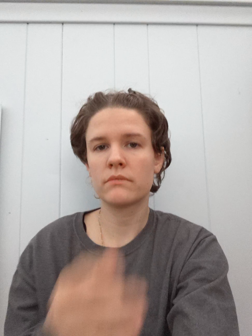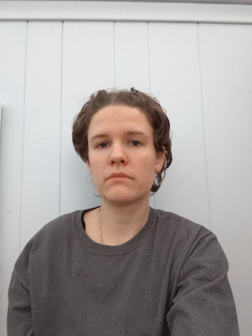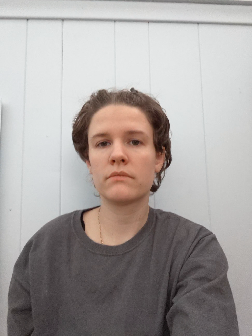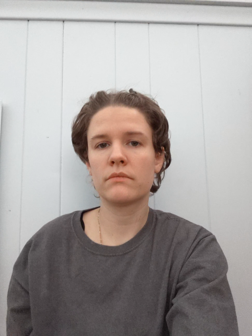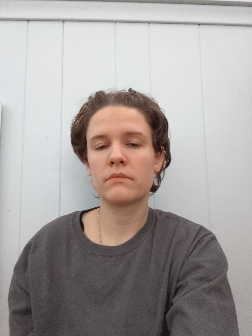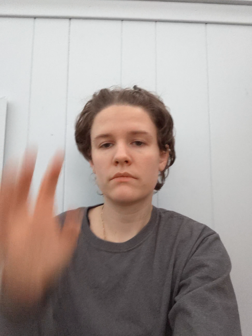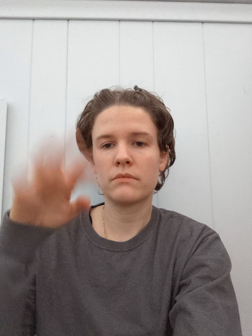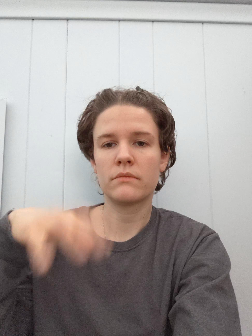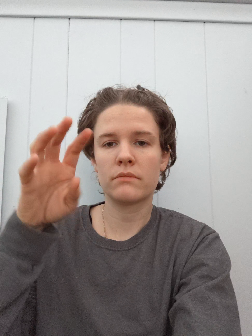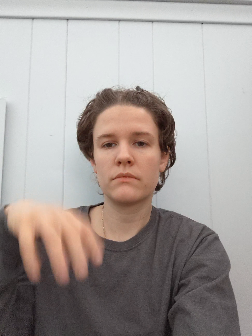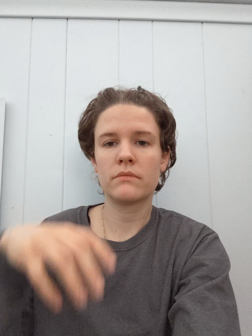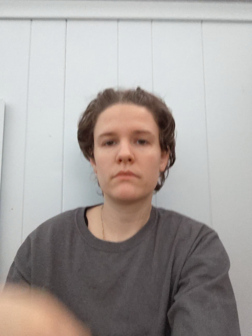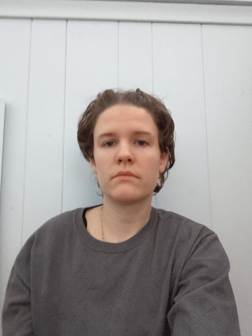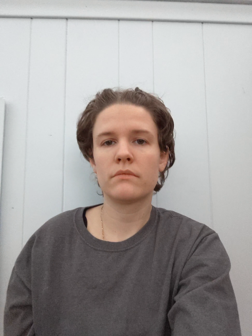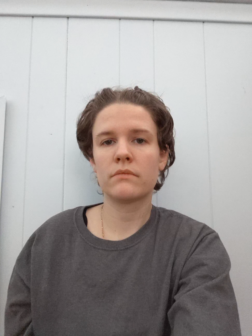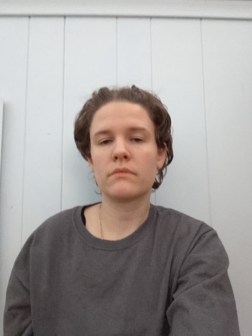rain